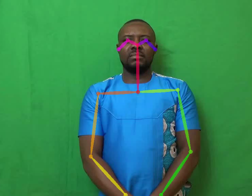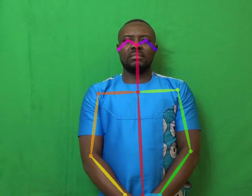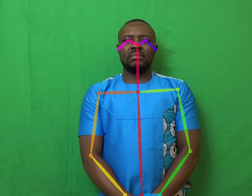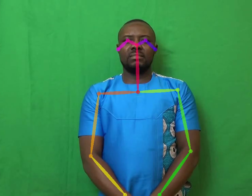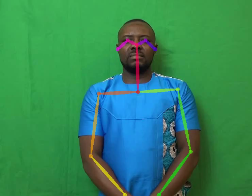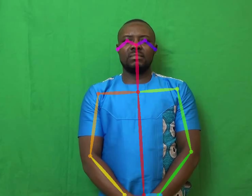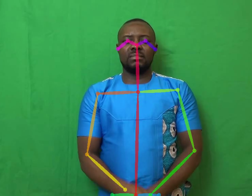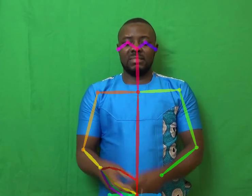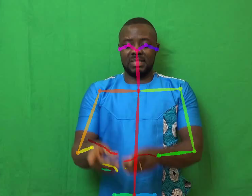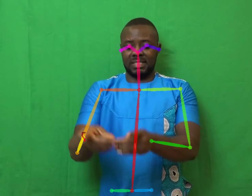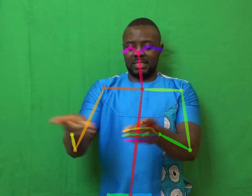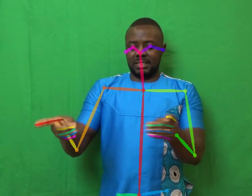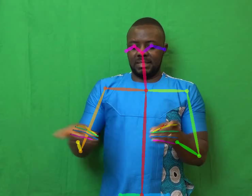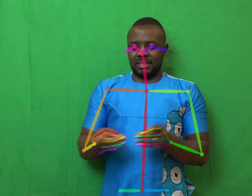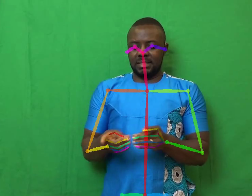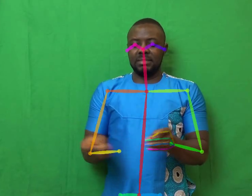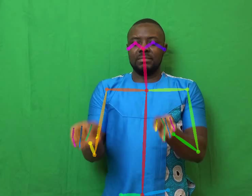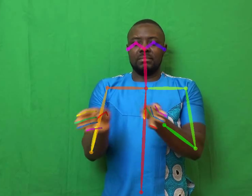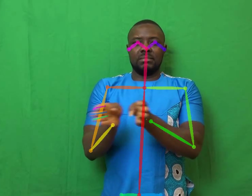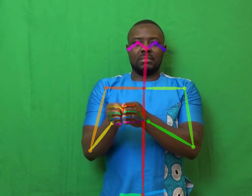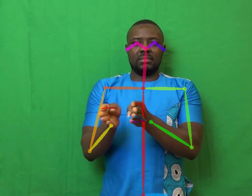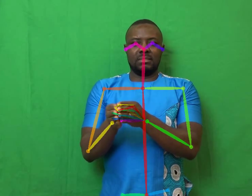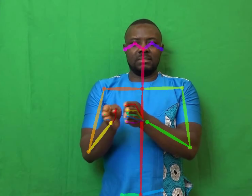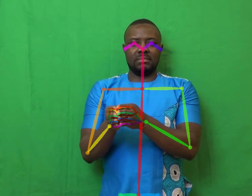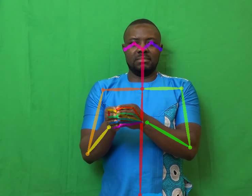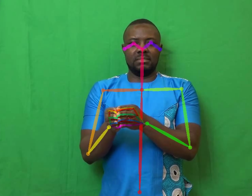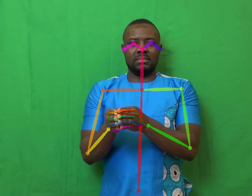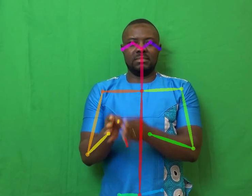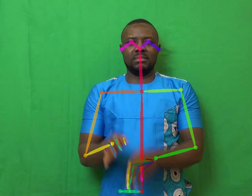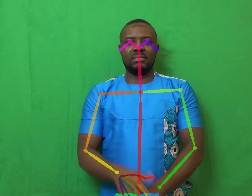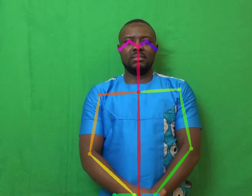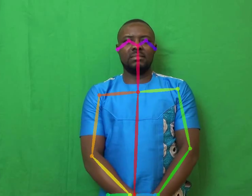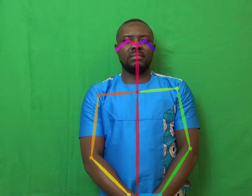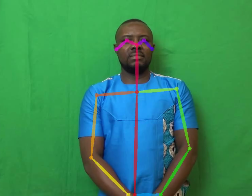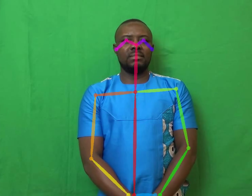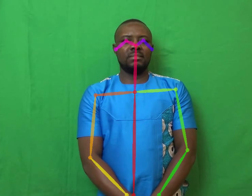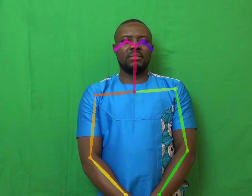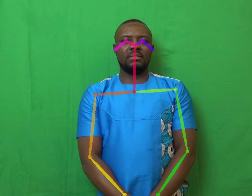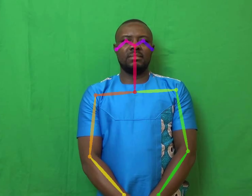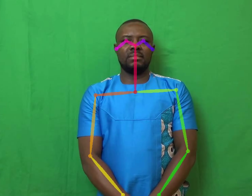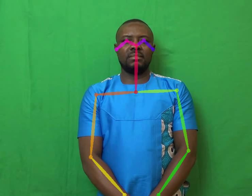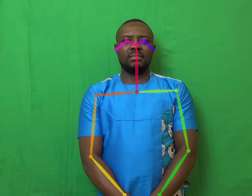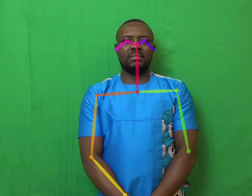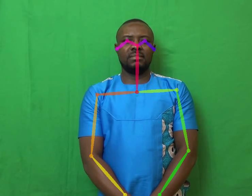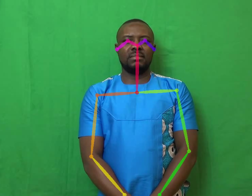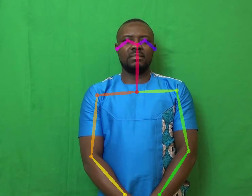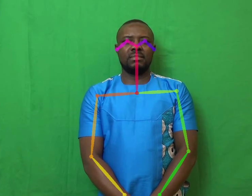district assembly